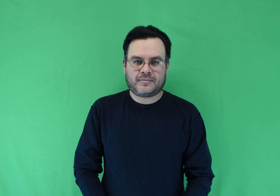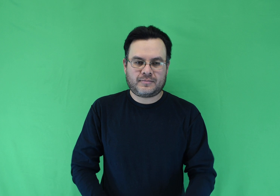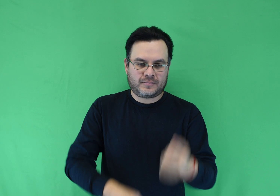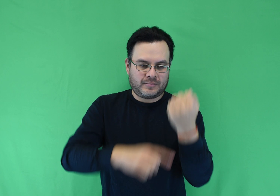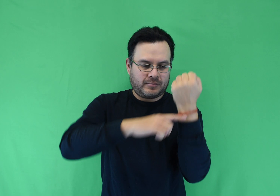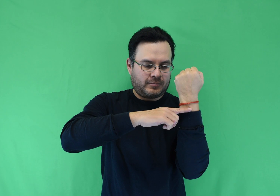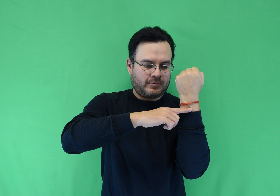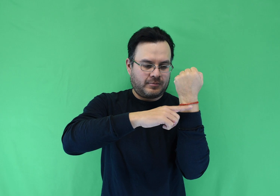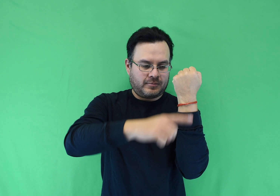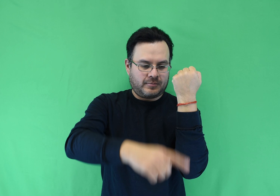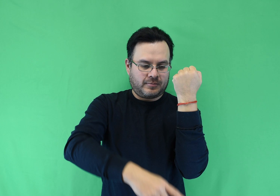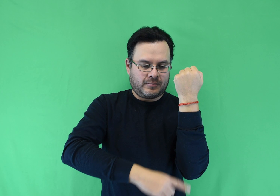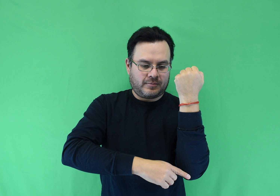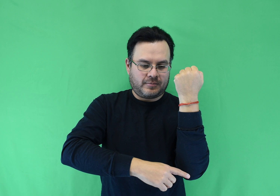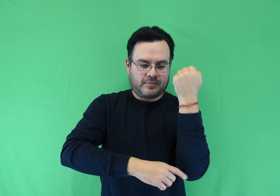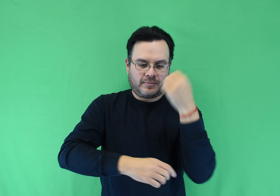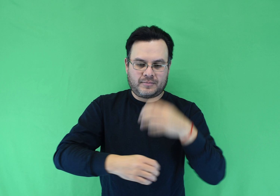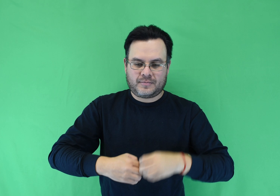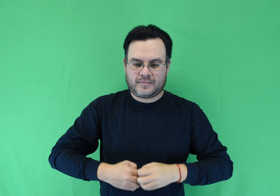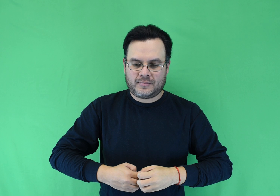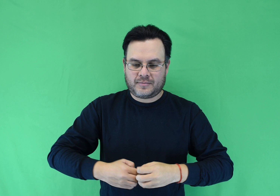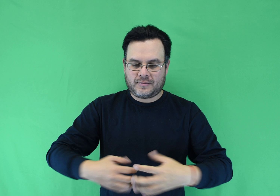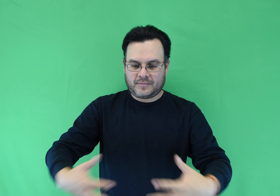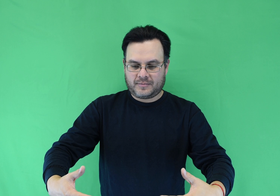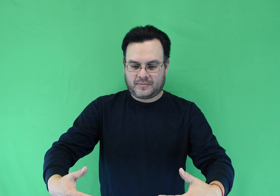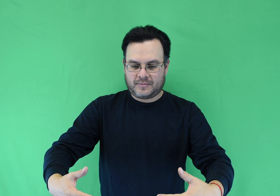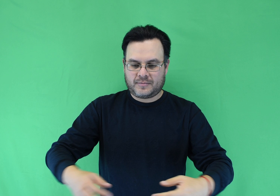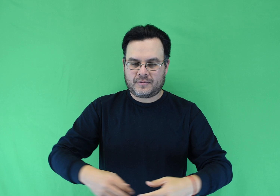embarazada